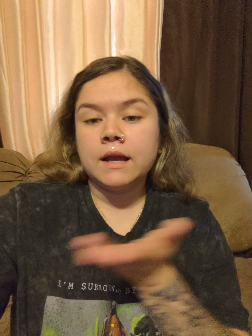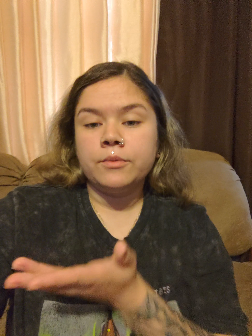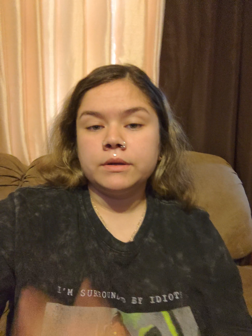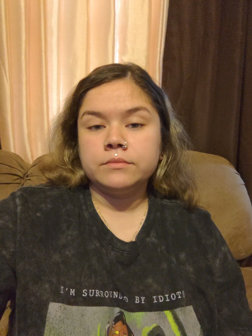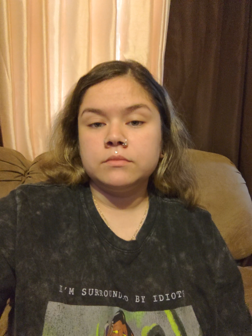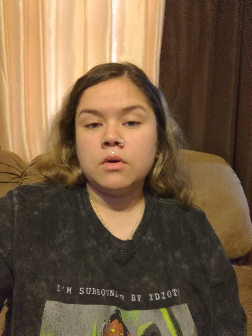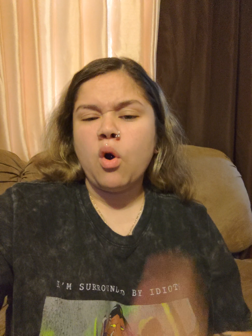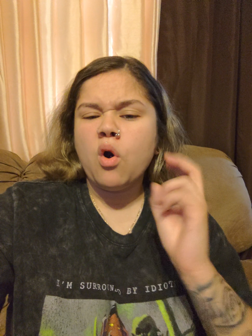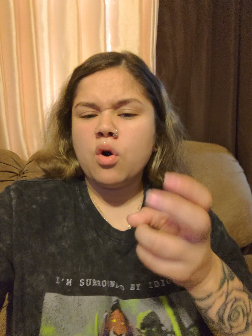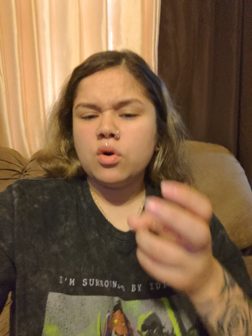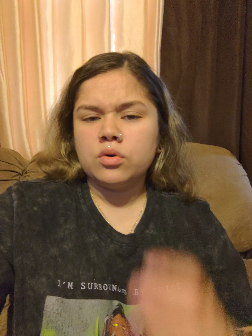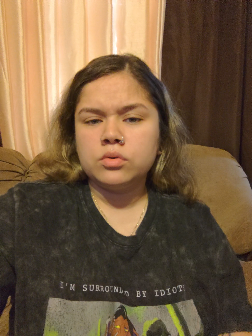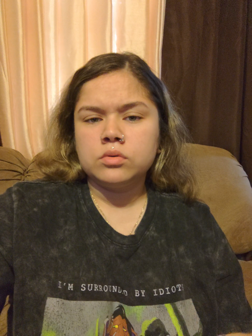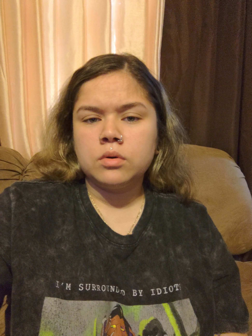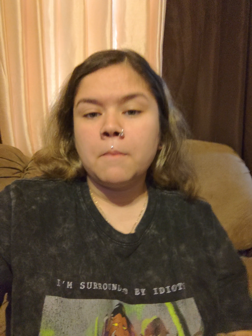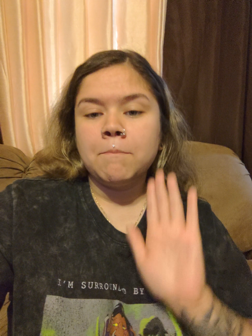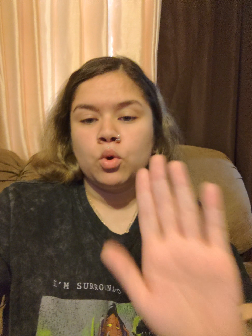hard